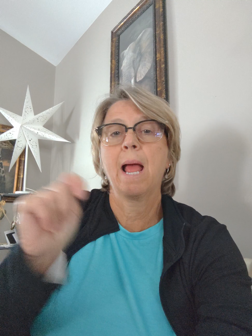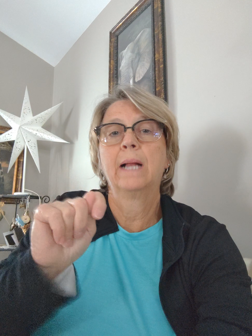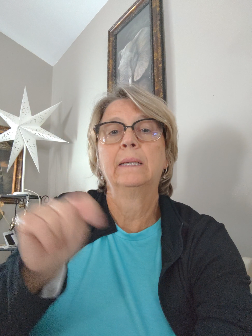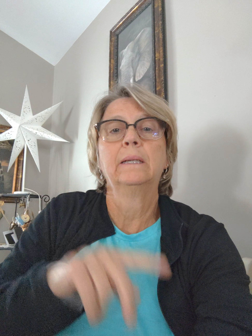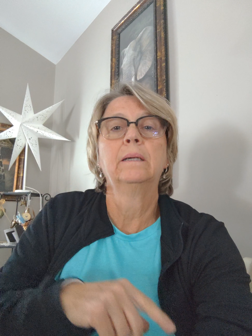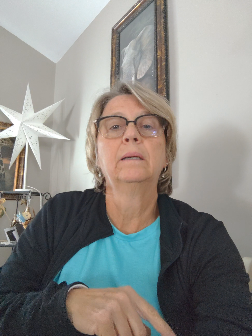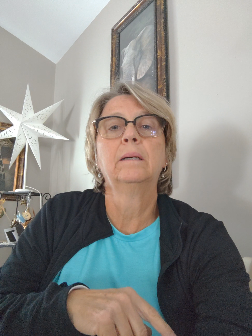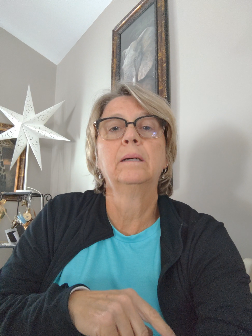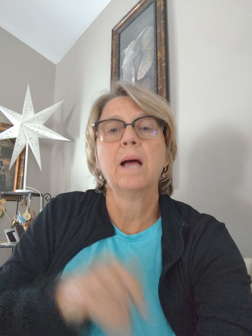potty